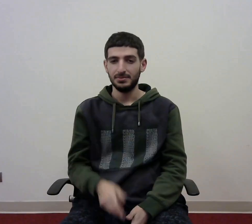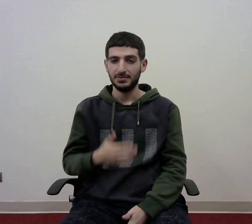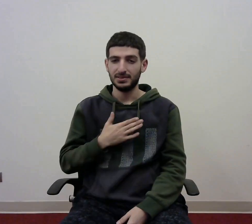mən